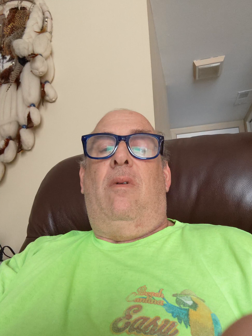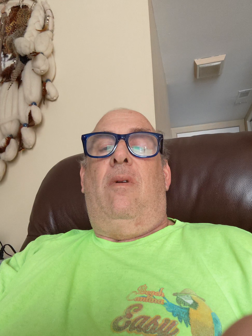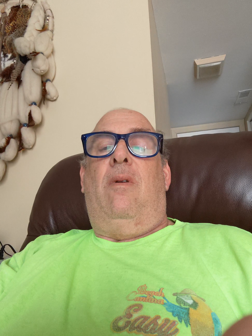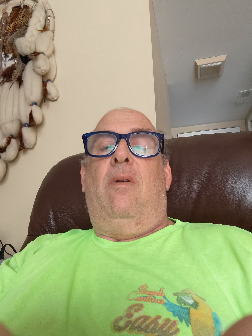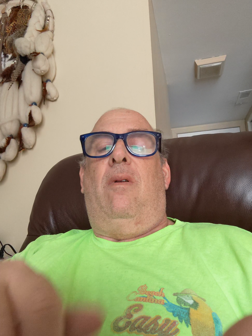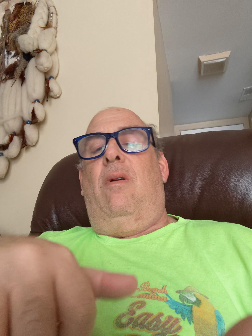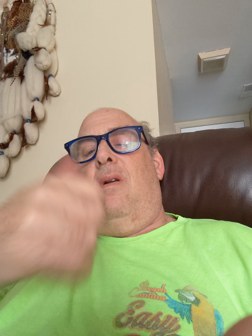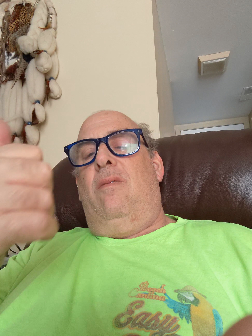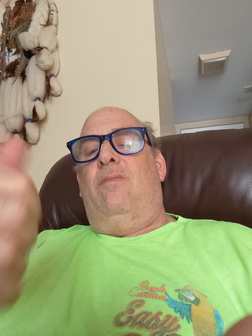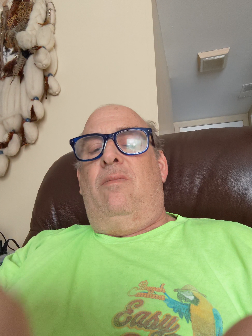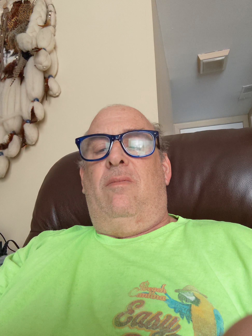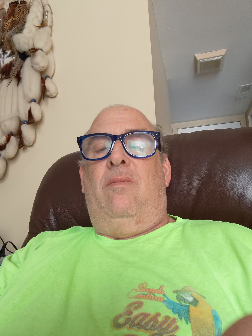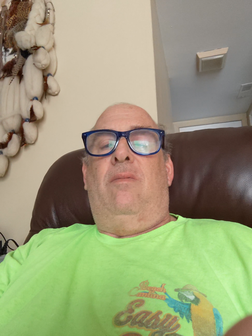another